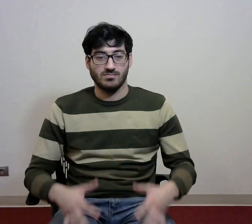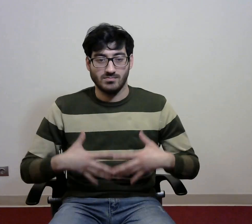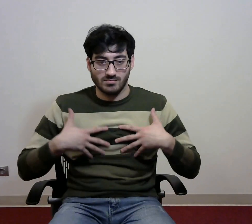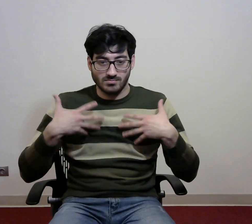sağlam